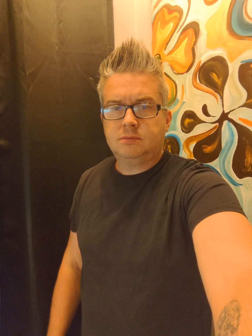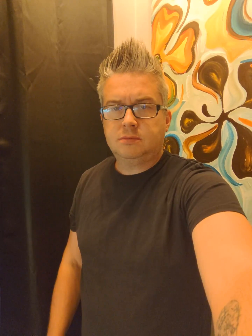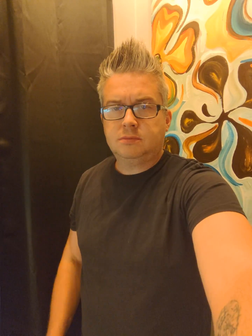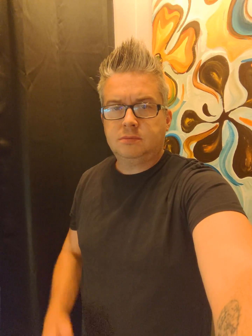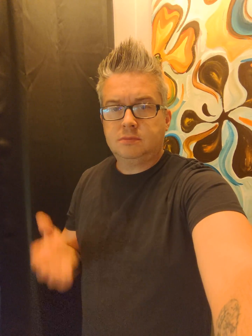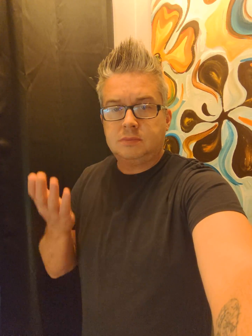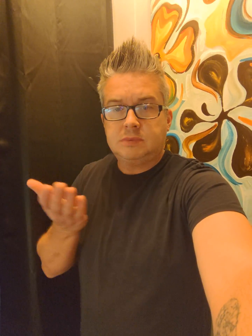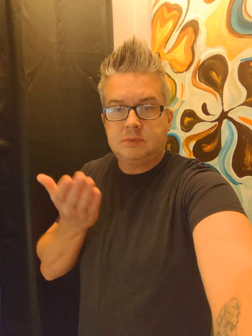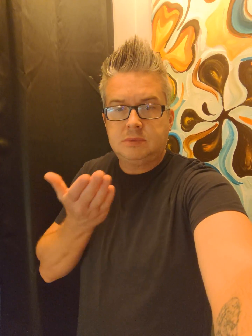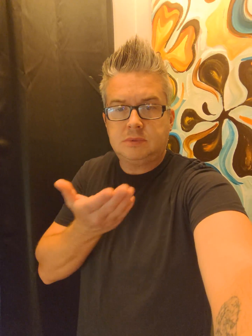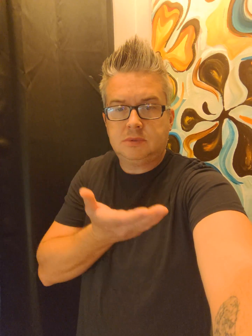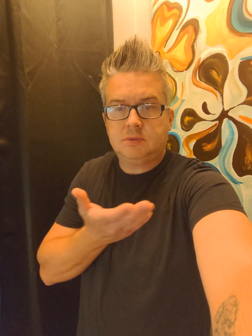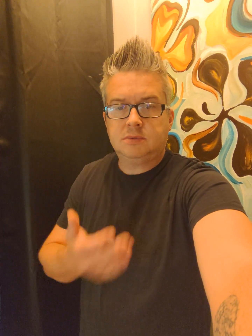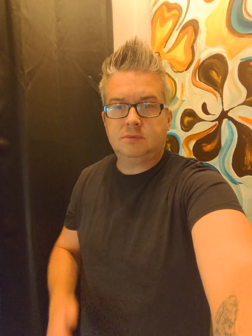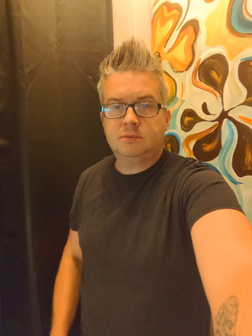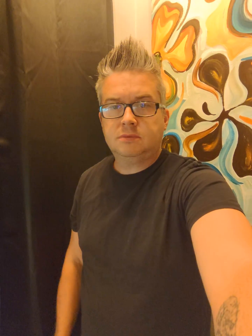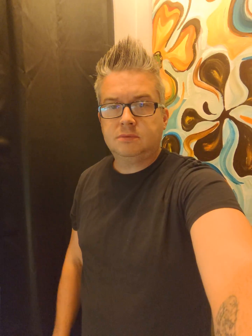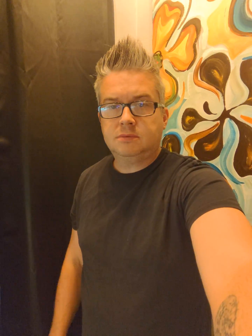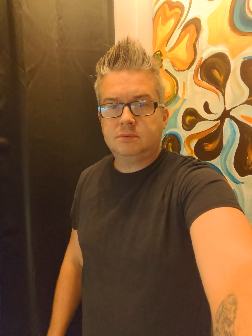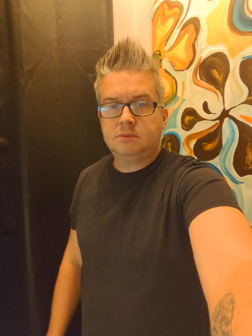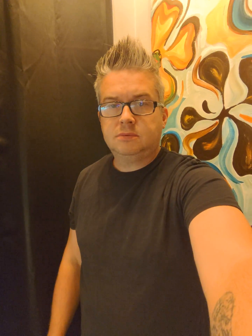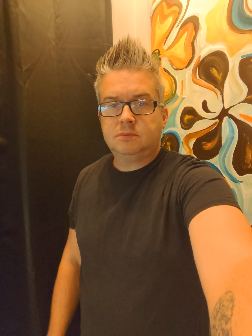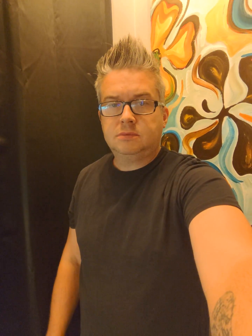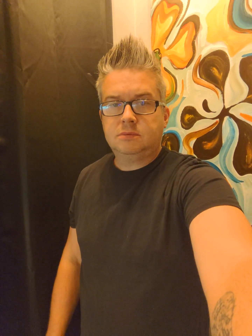carry